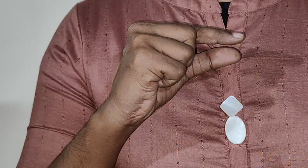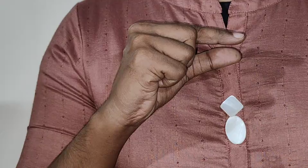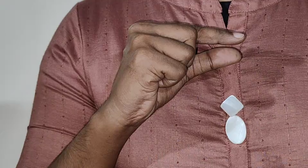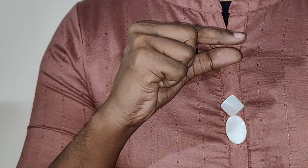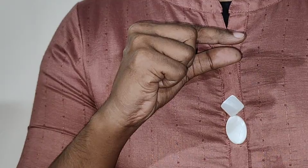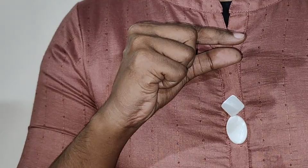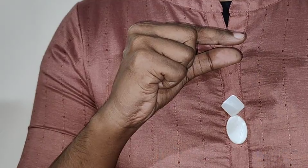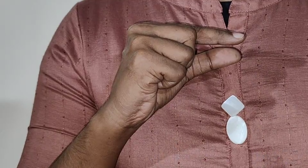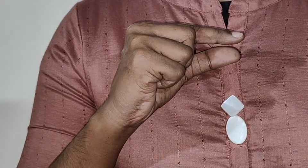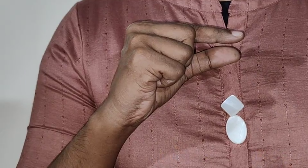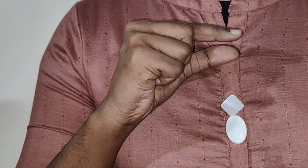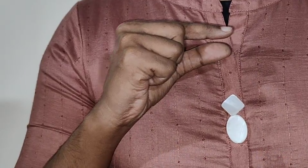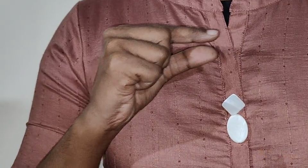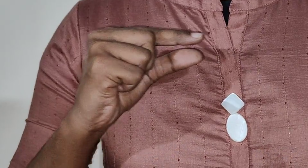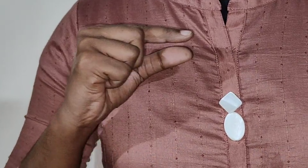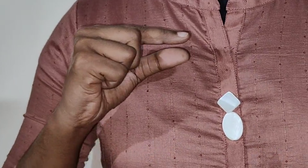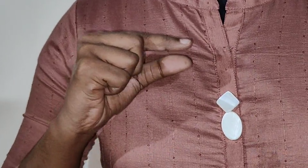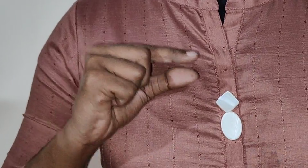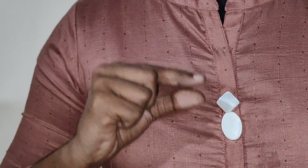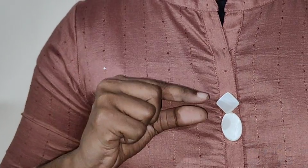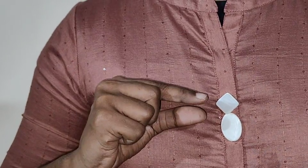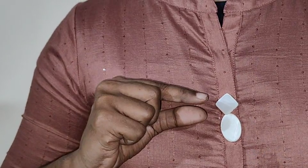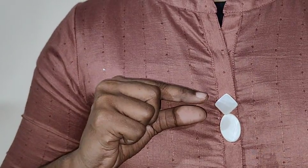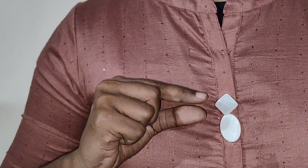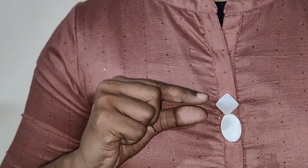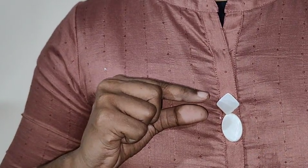ഊ